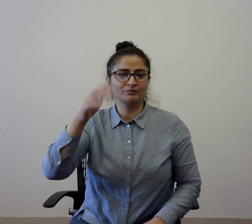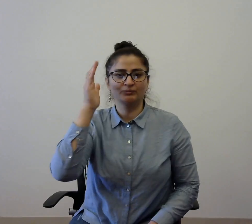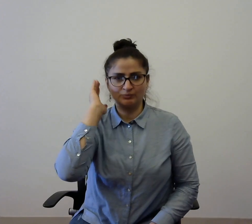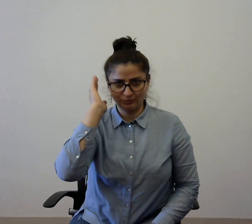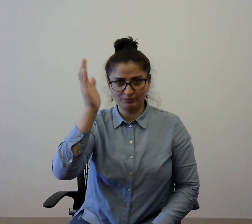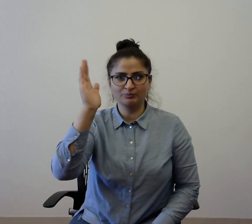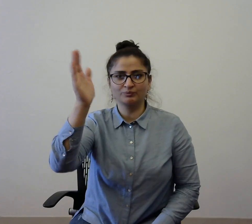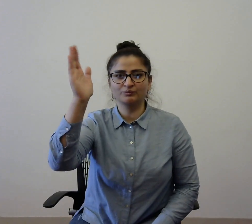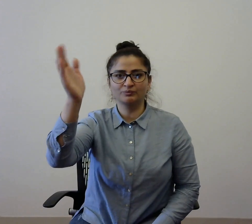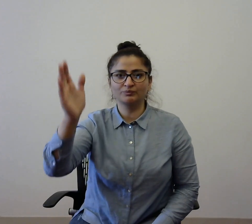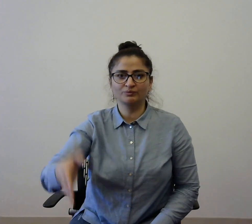olacaq